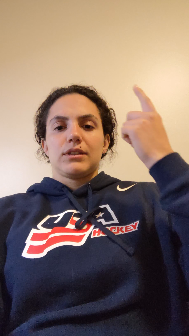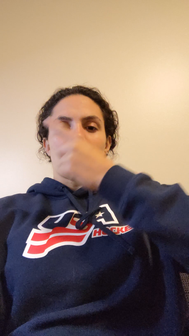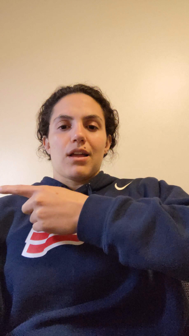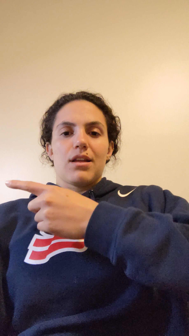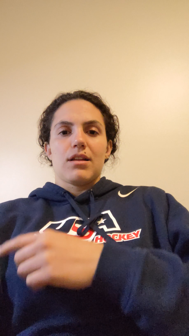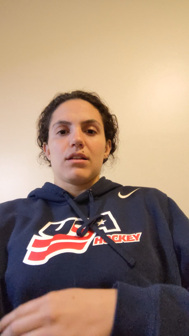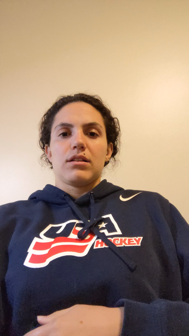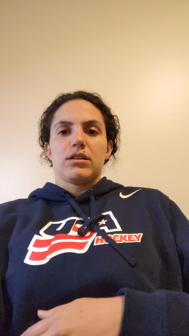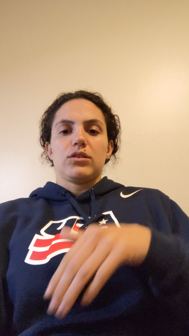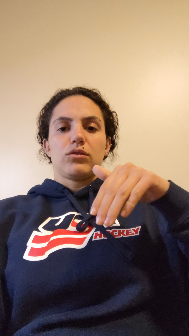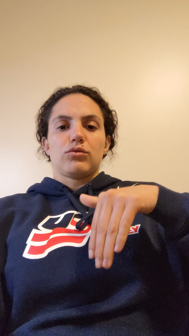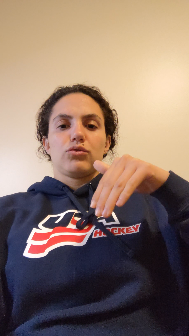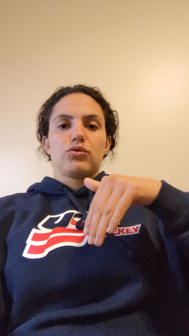doctor